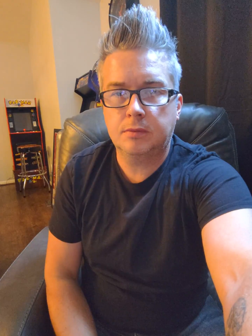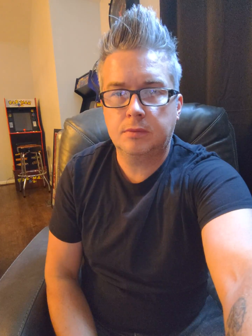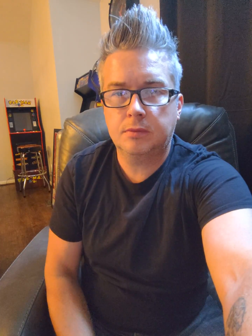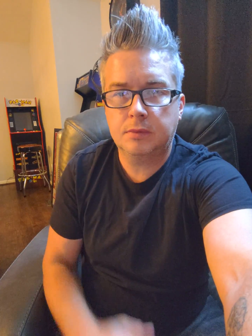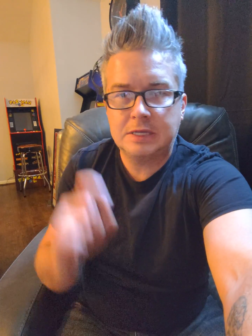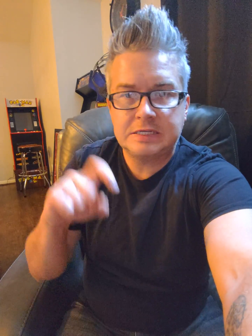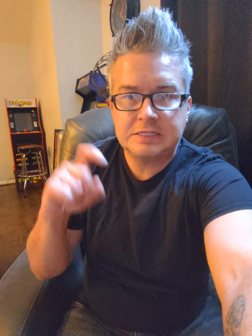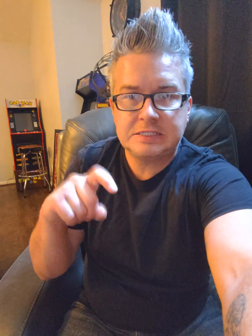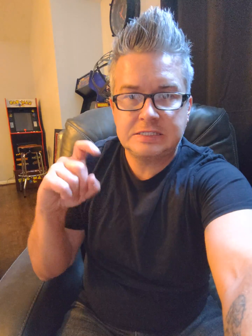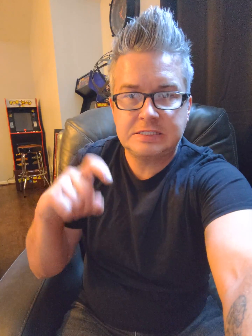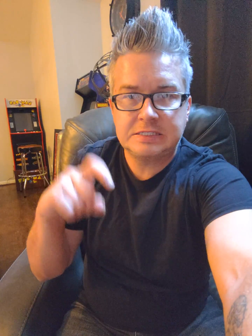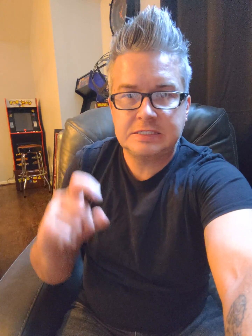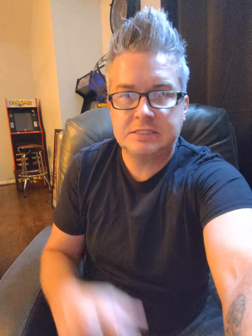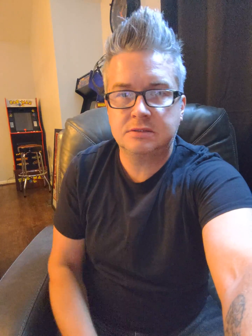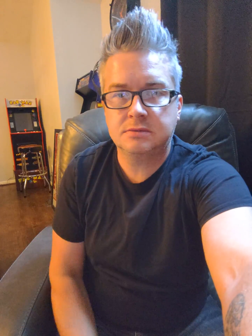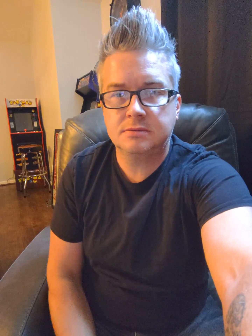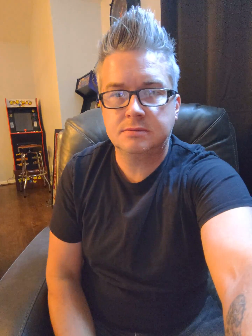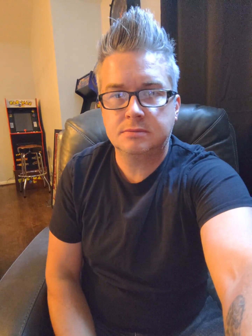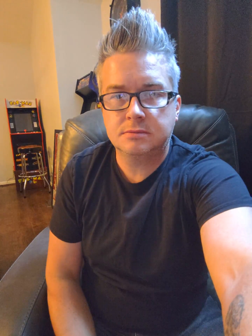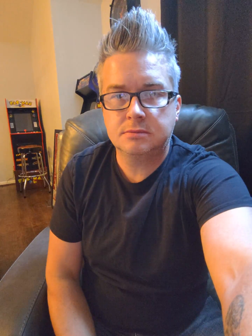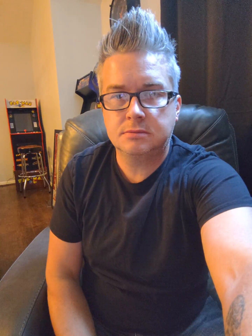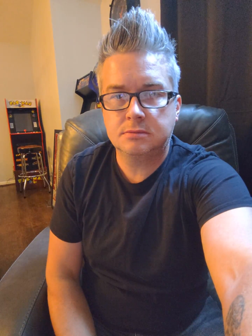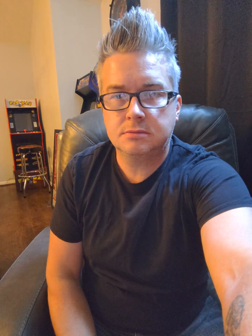need